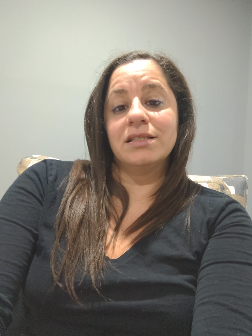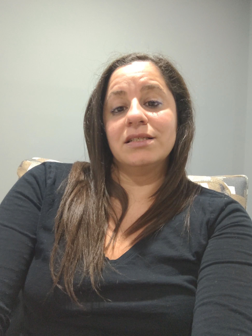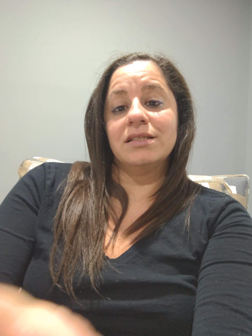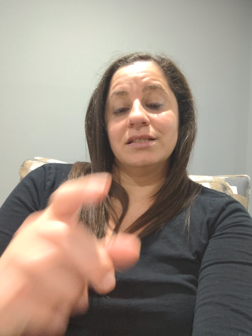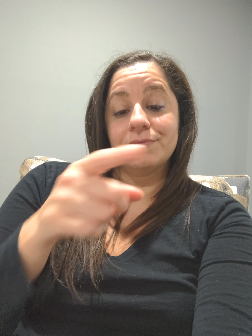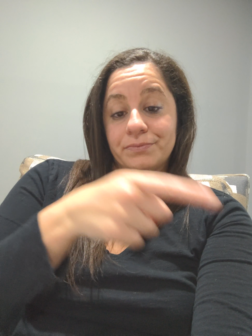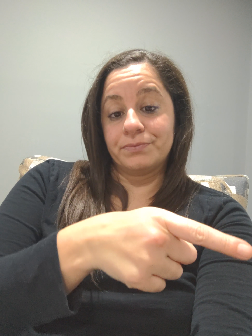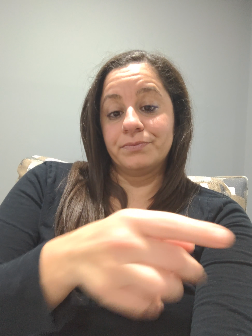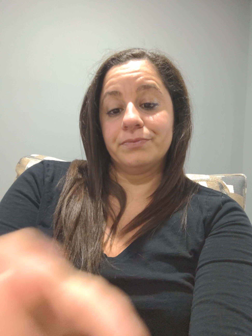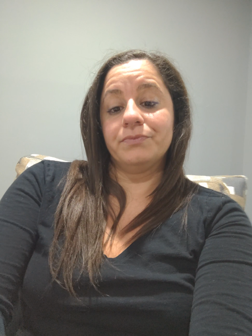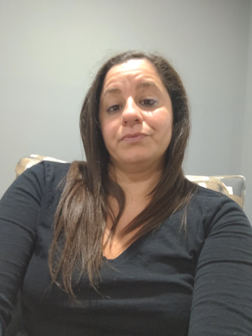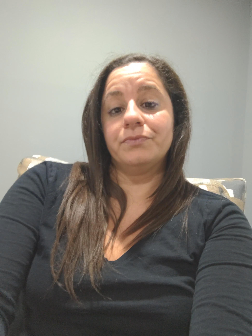he/she/it